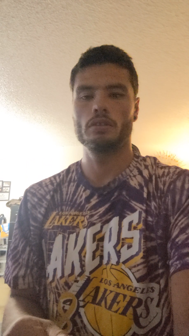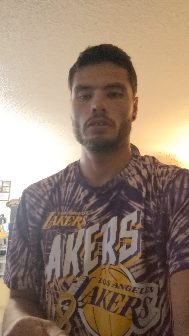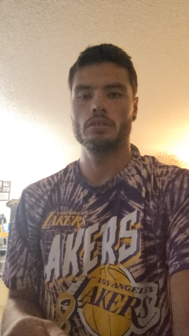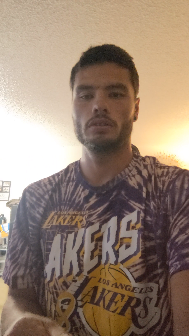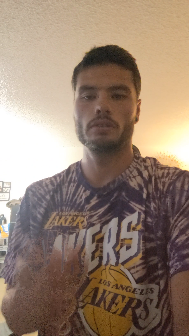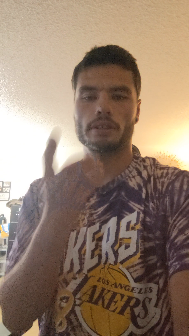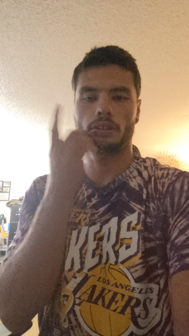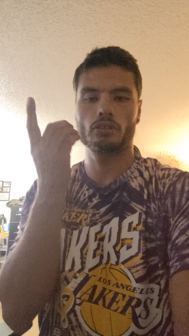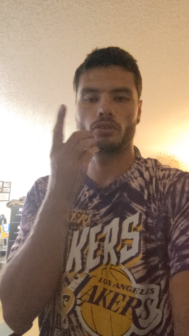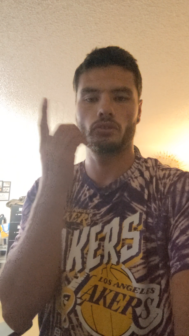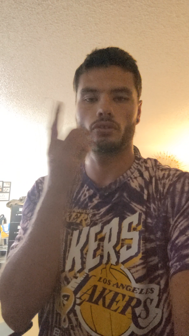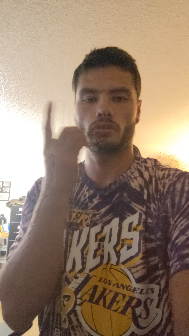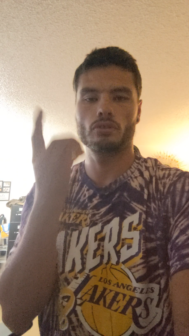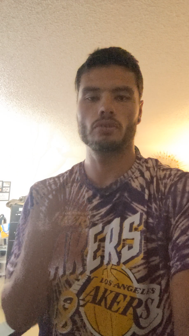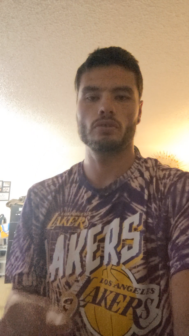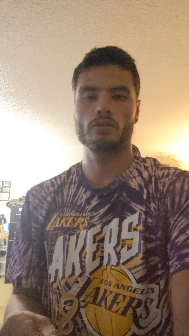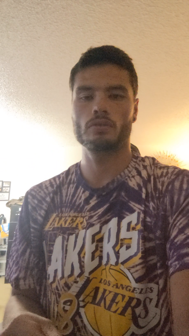dinner